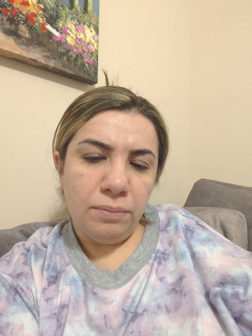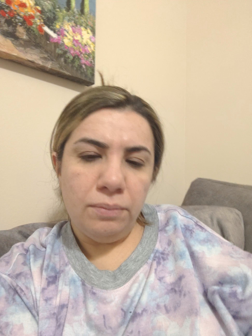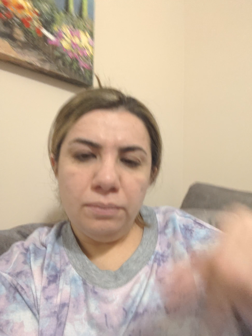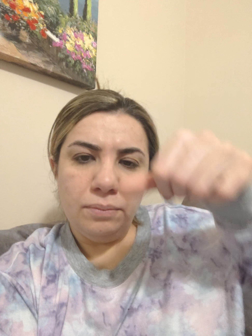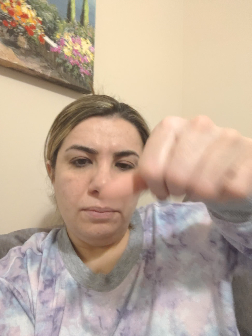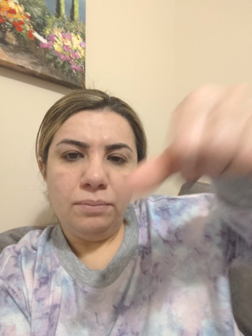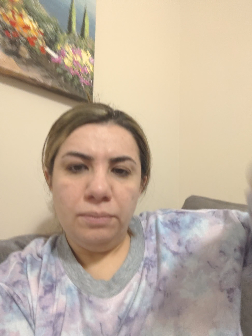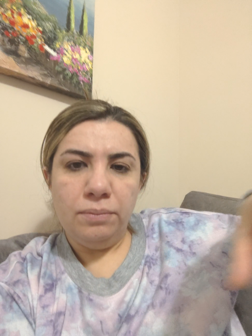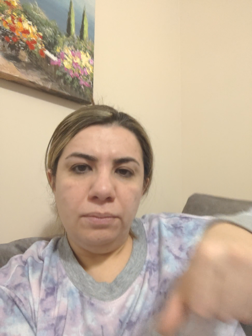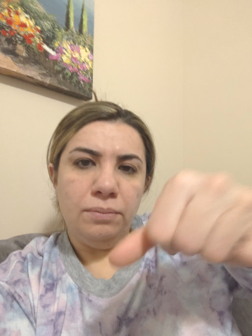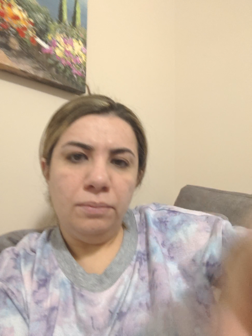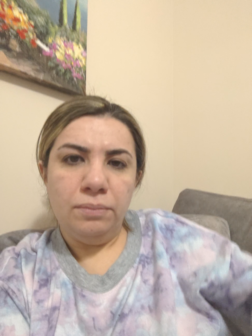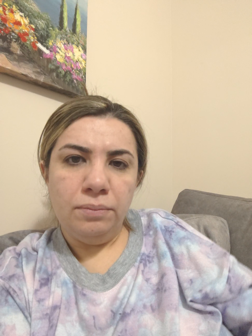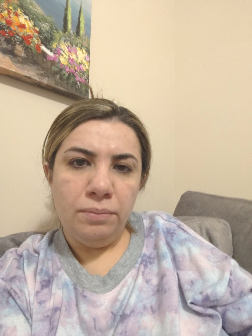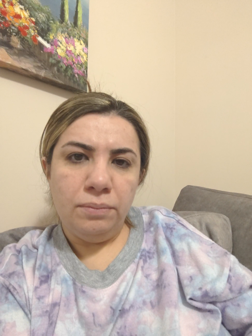puzzle